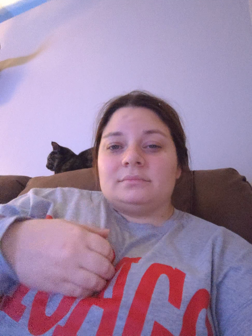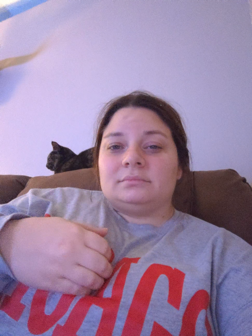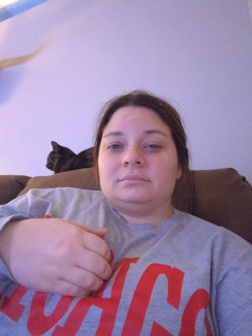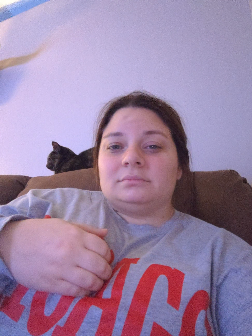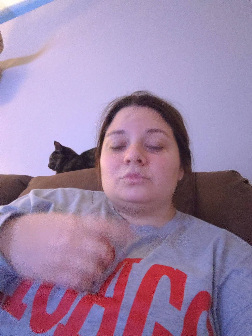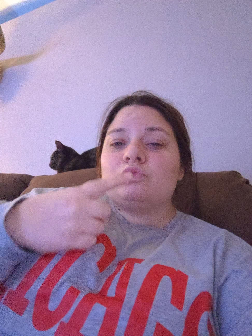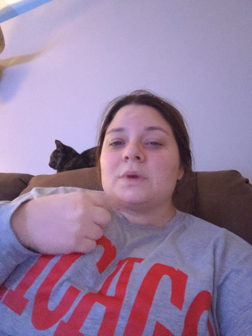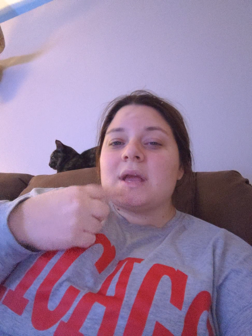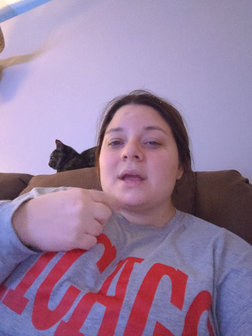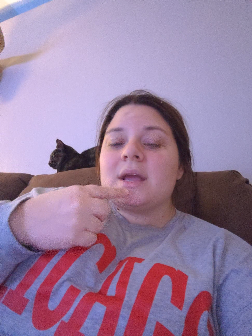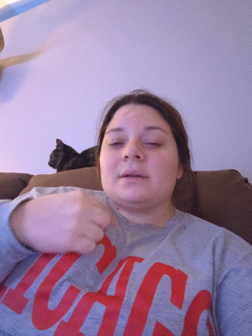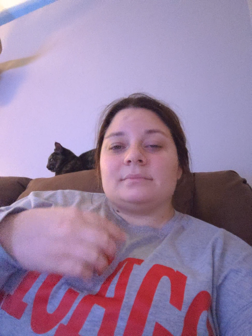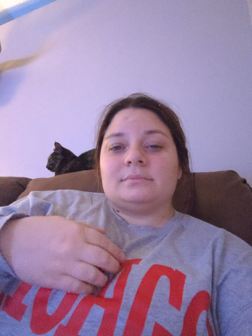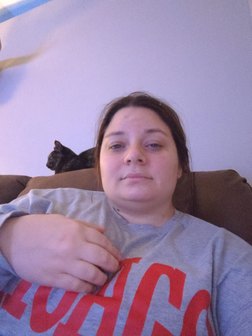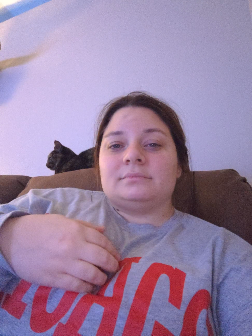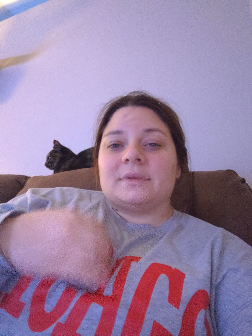red